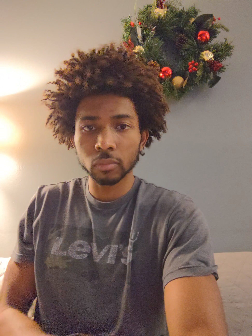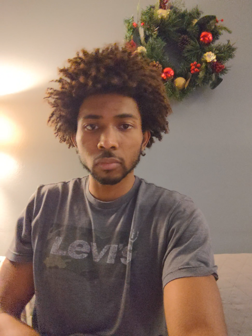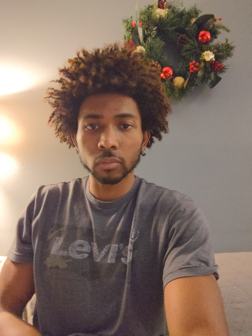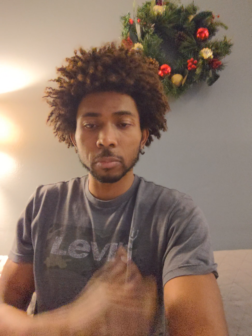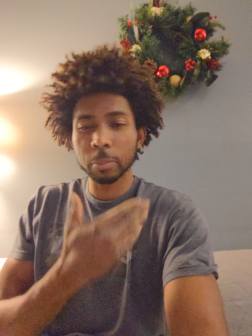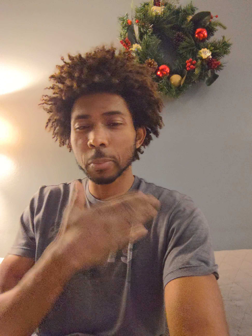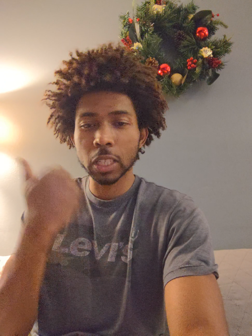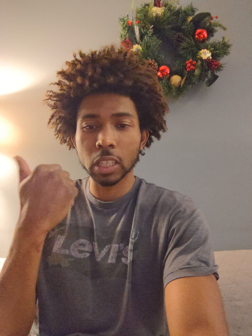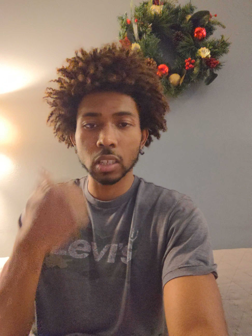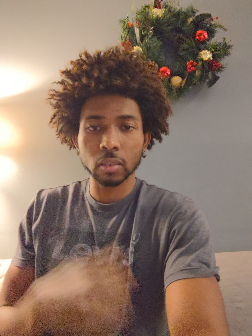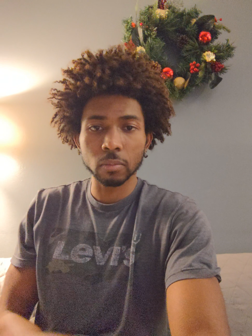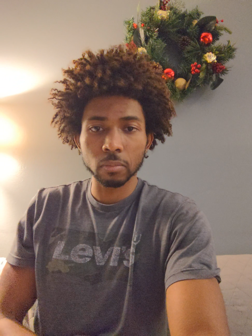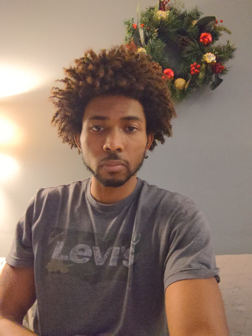better